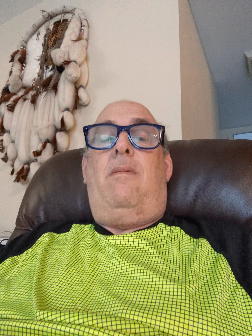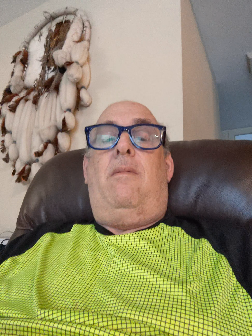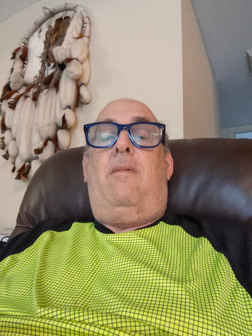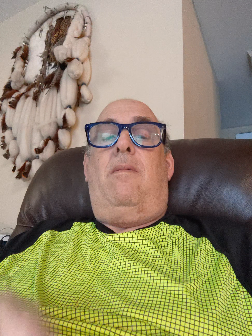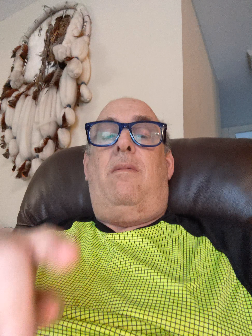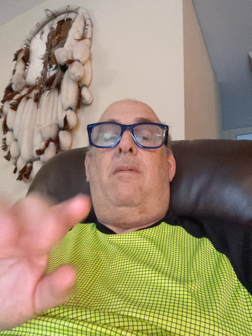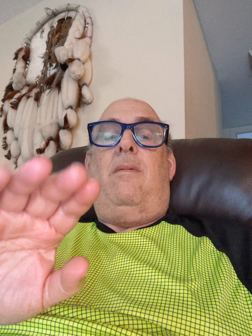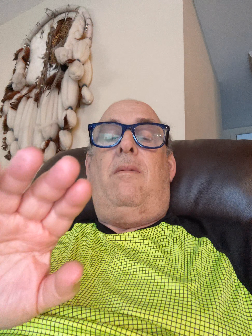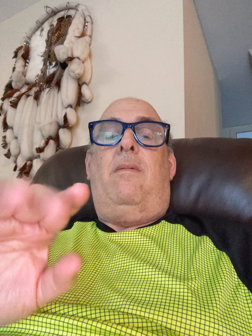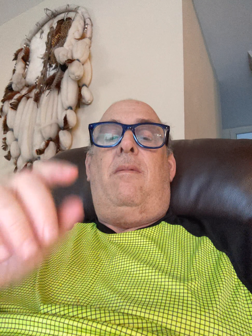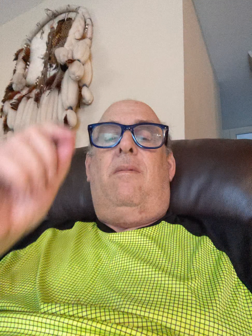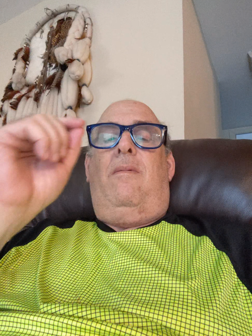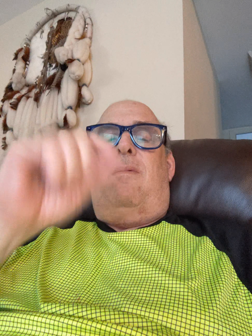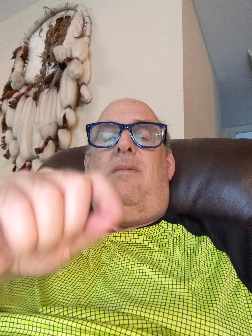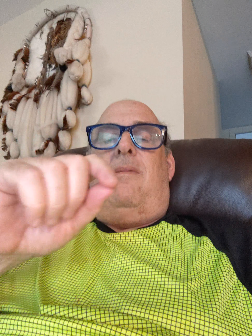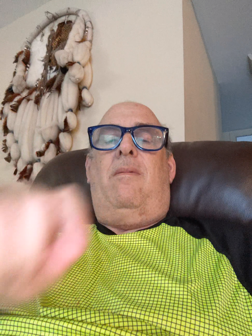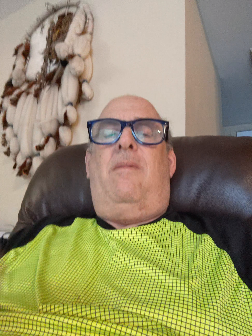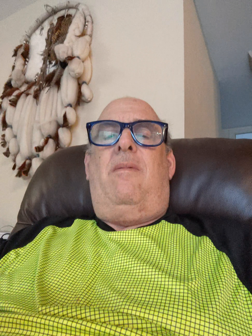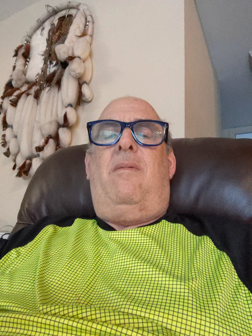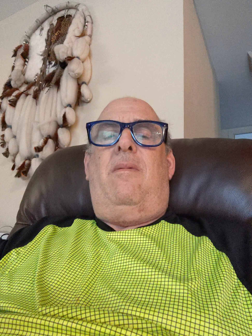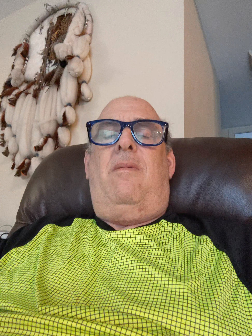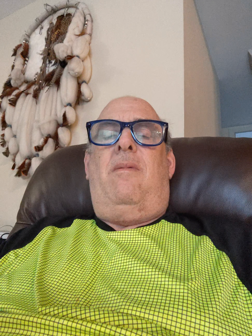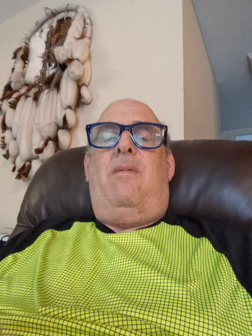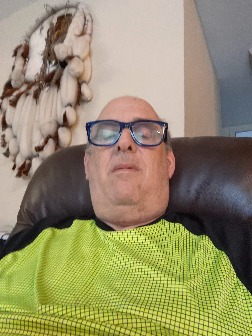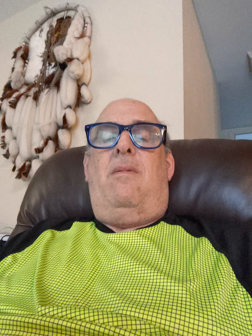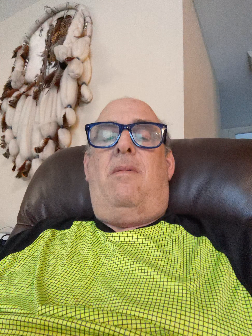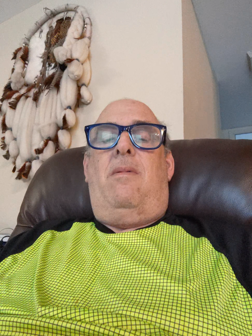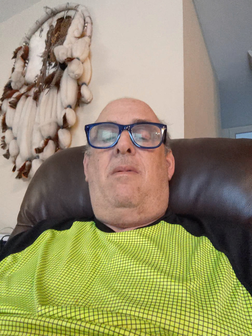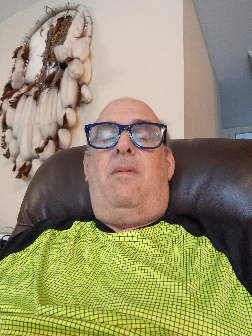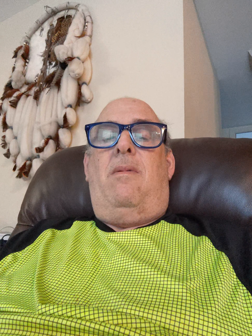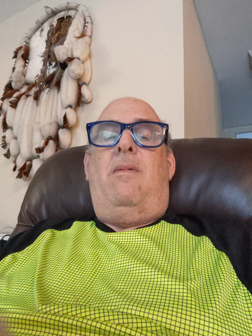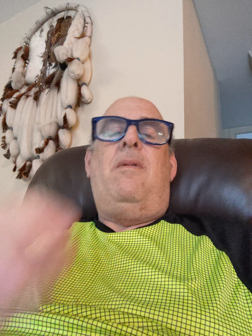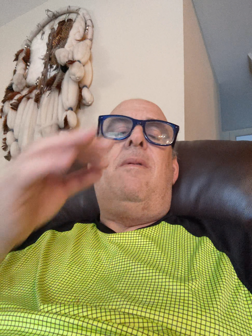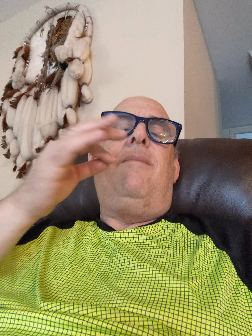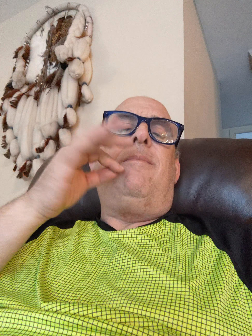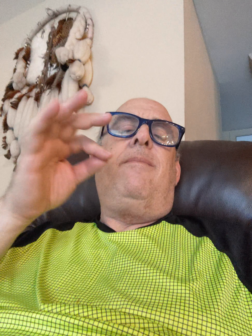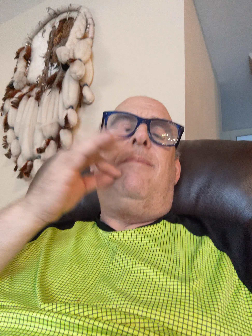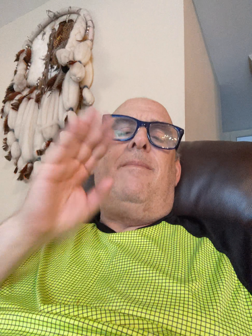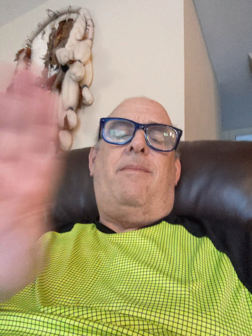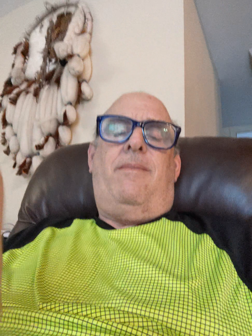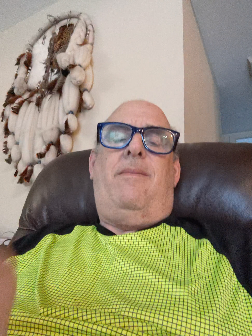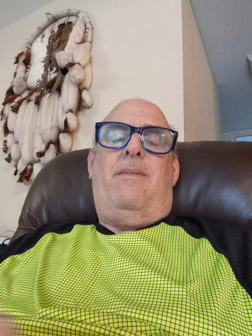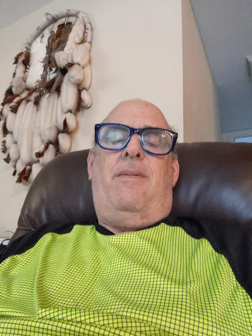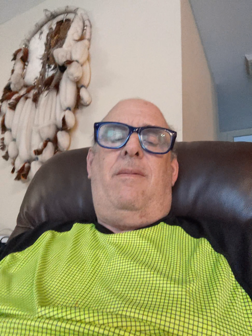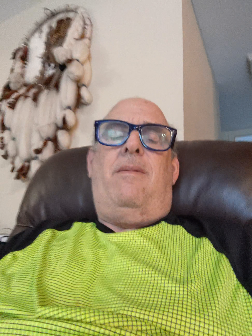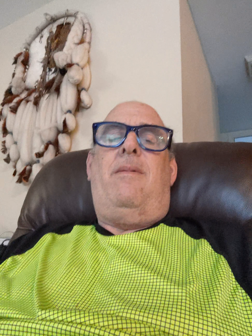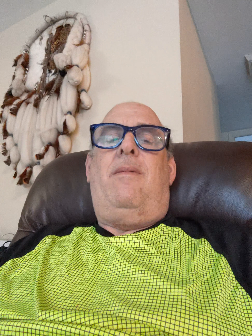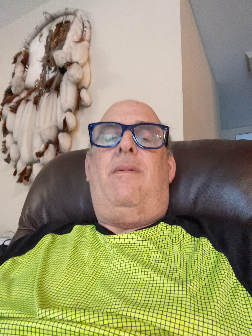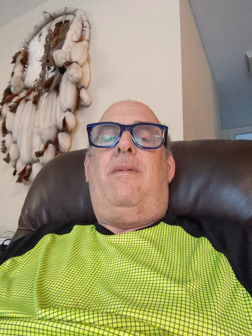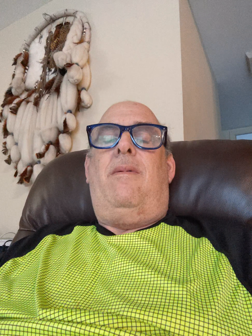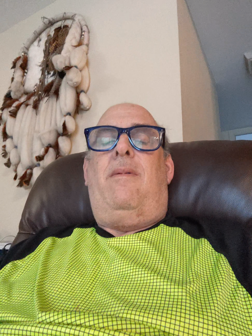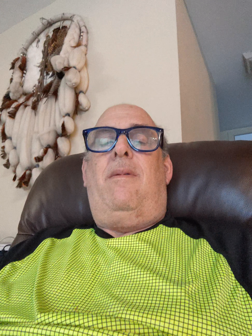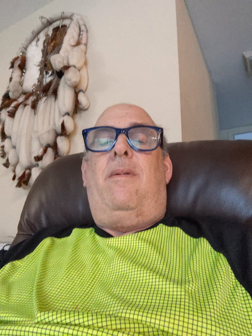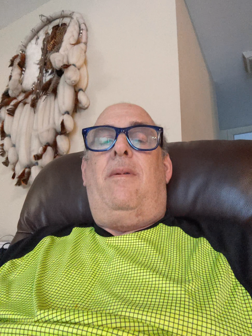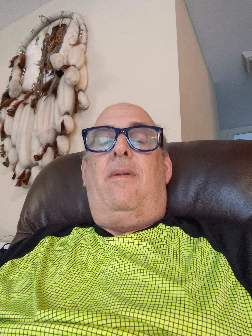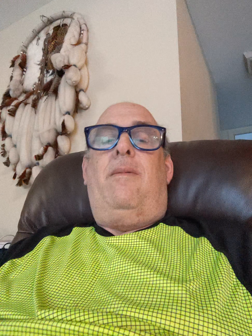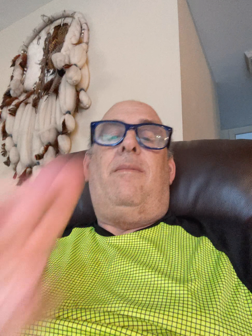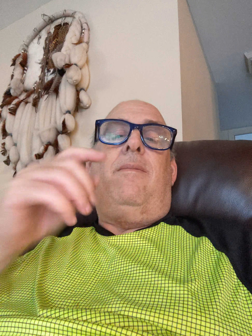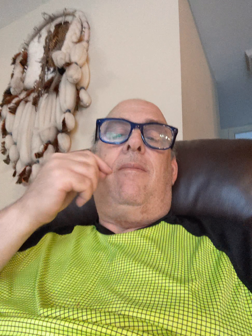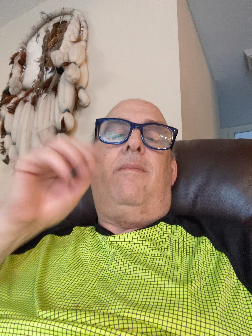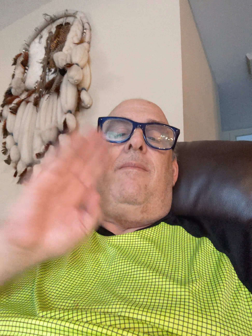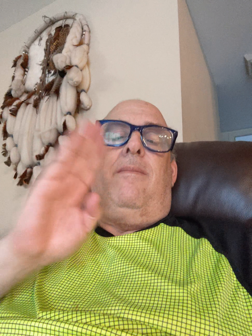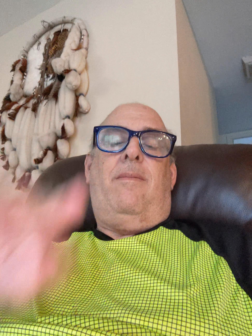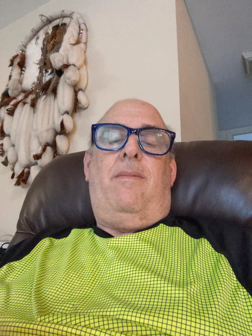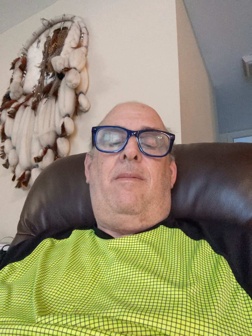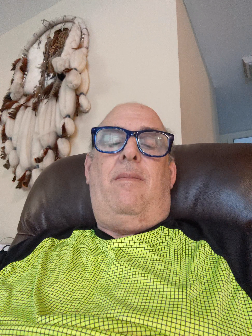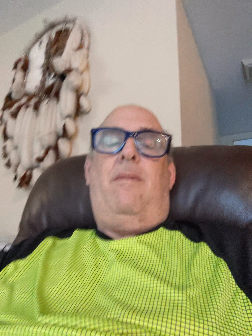bee